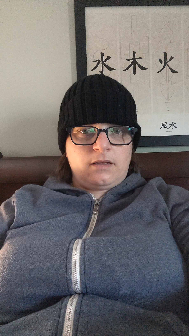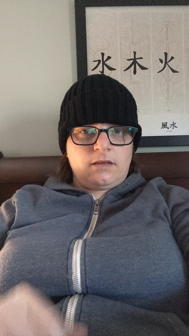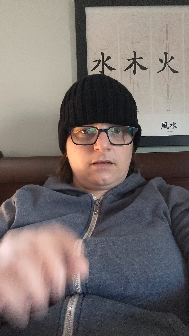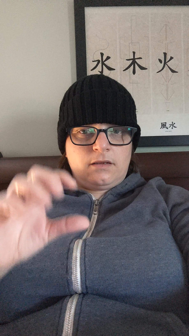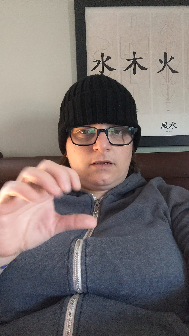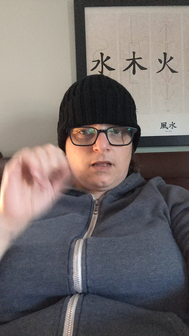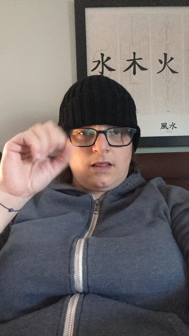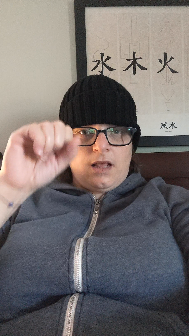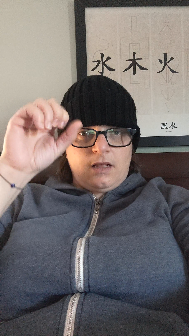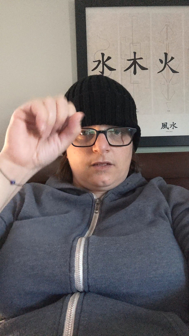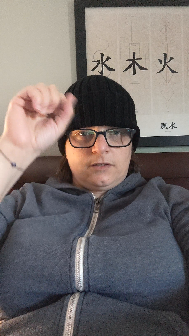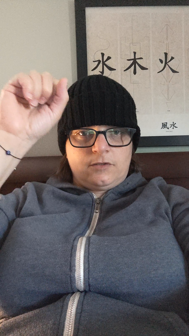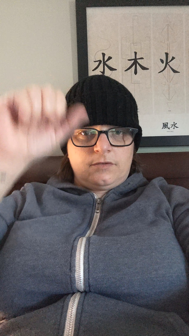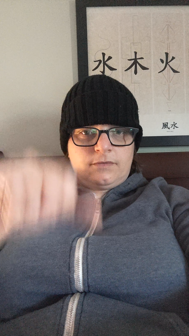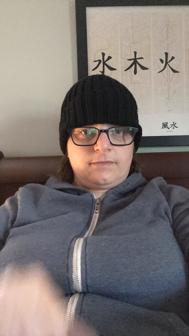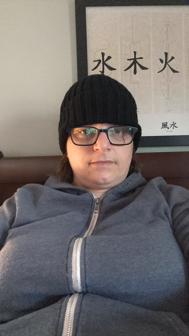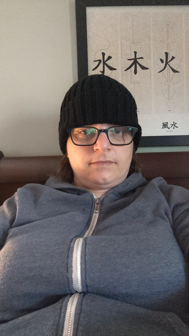ladder